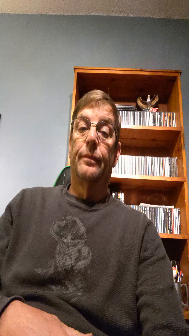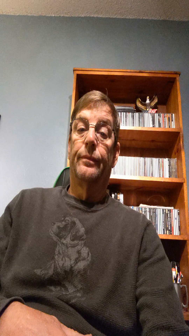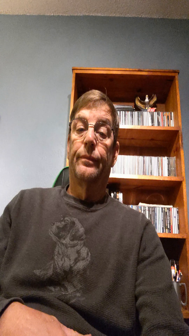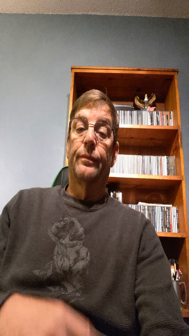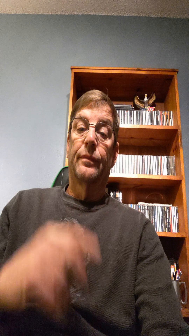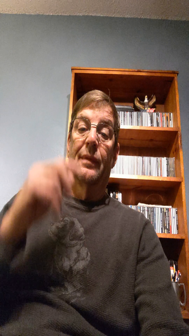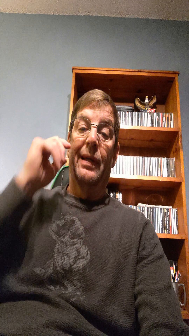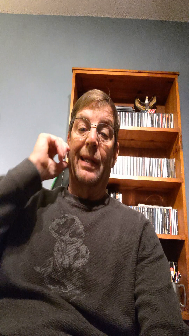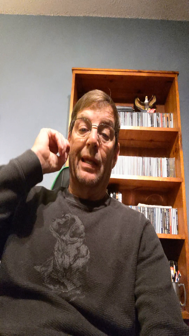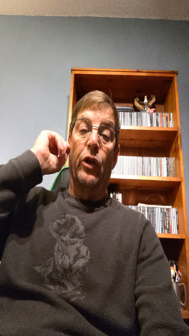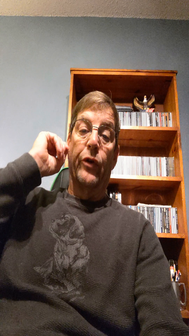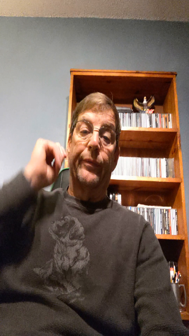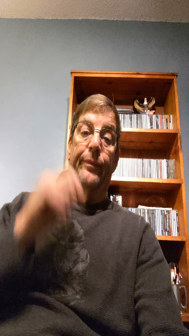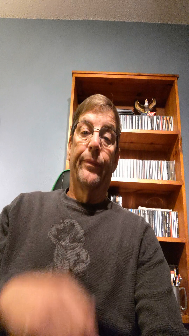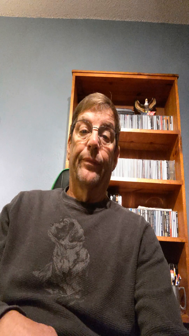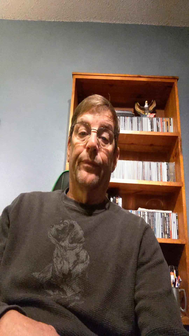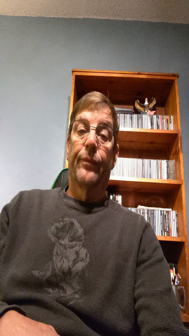ear